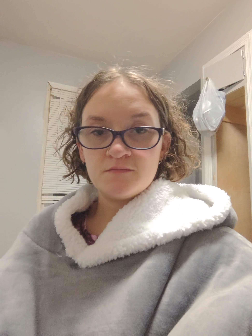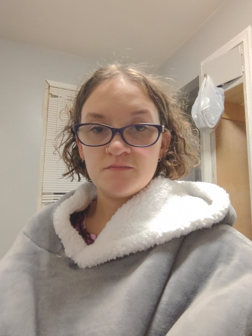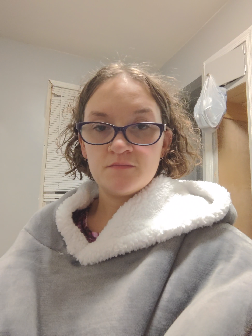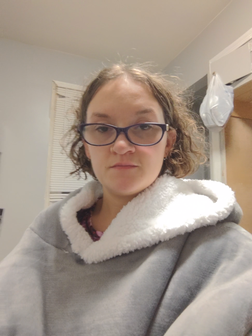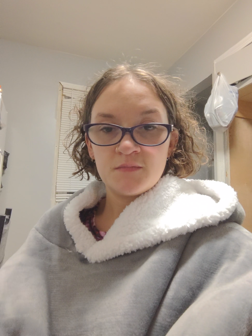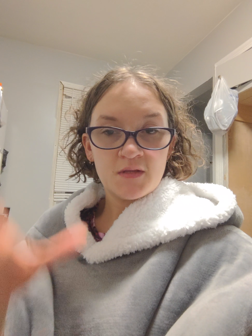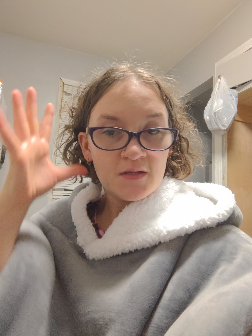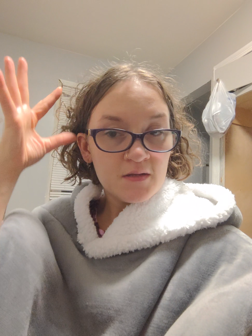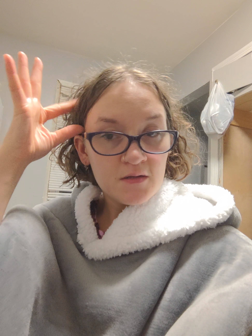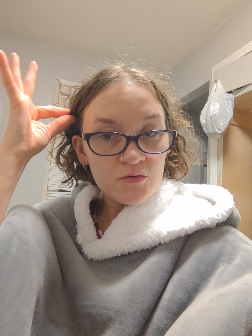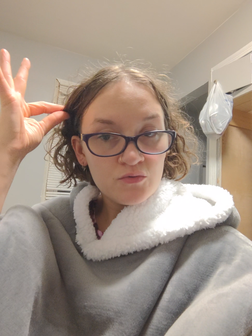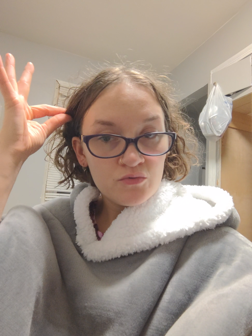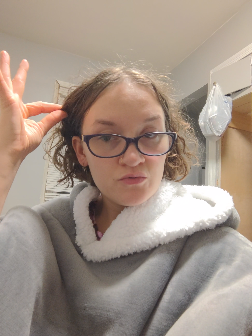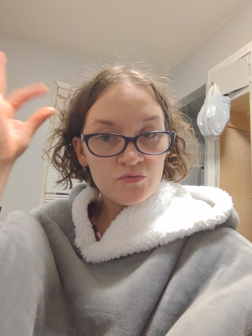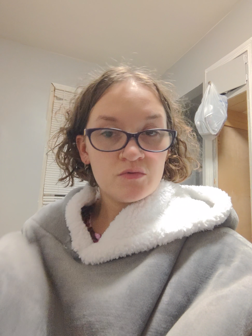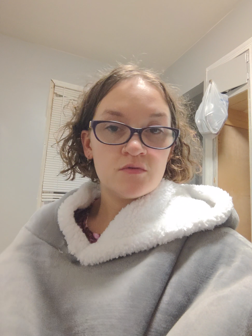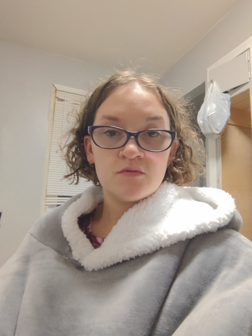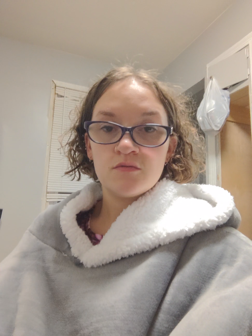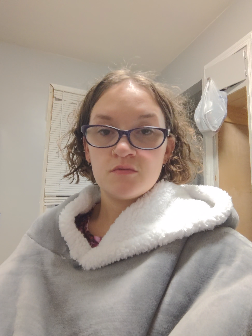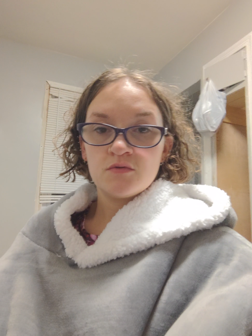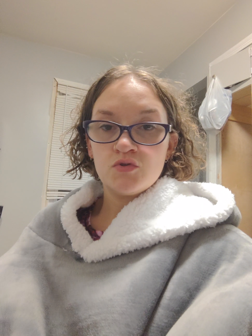hair